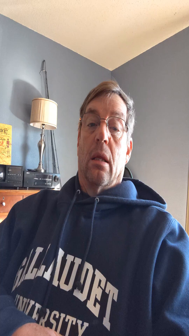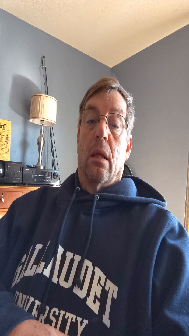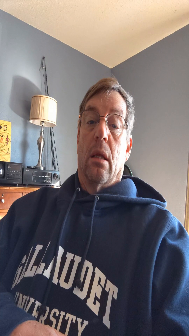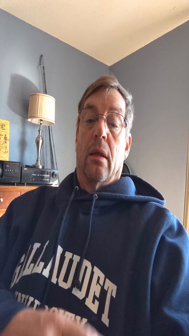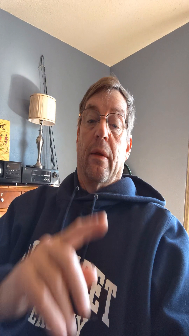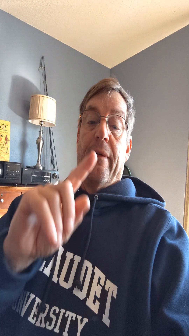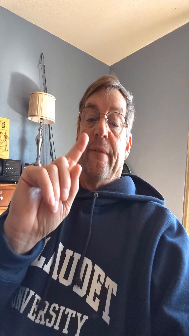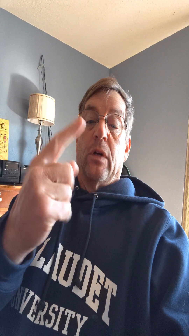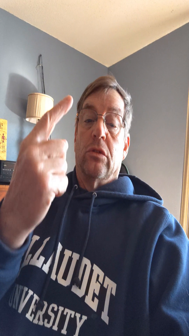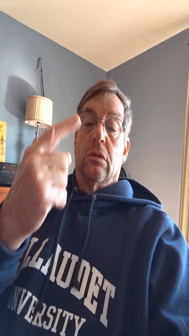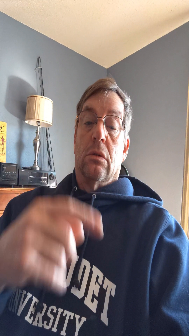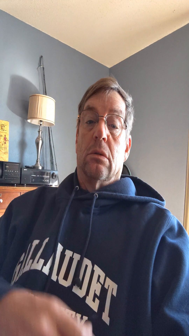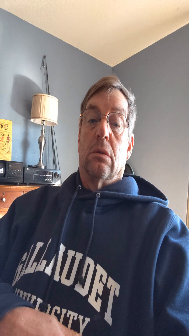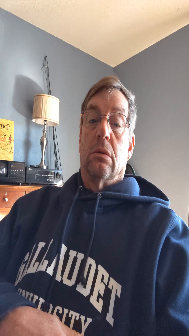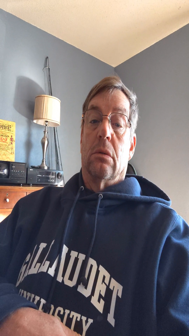first